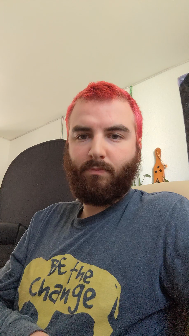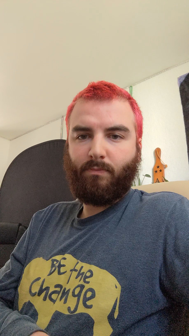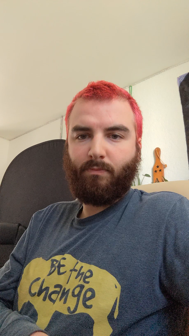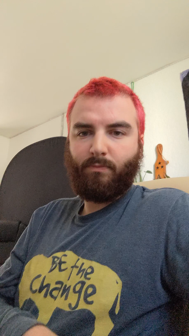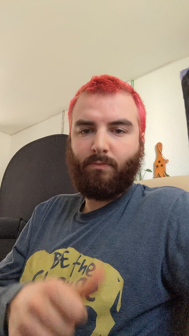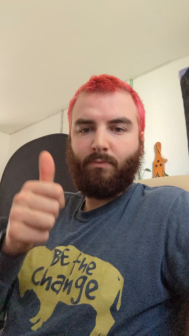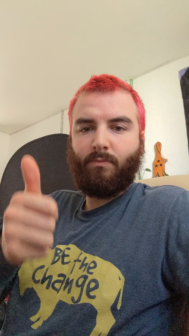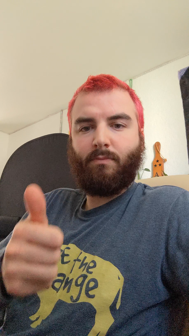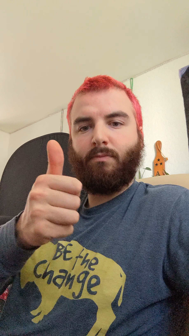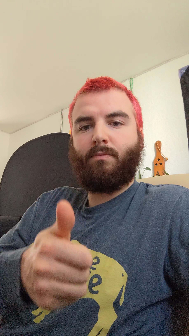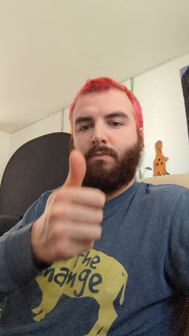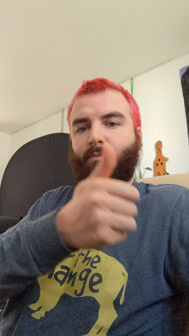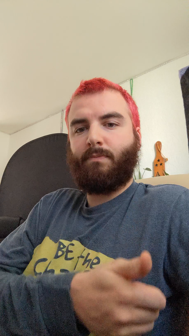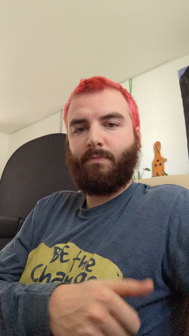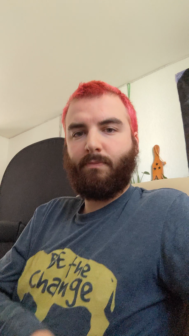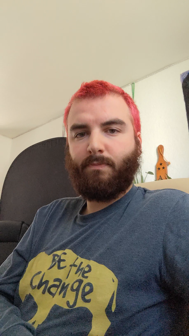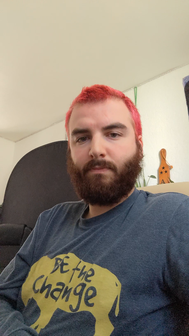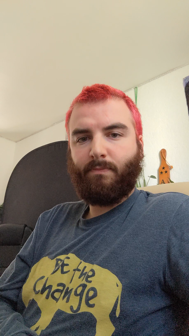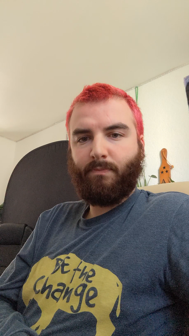each